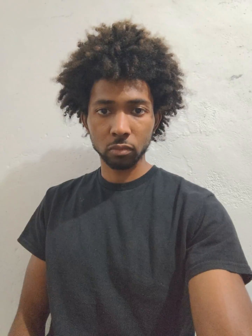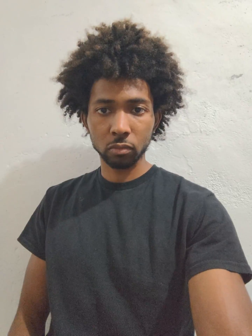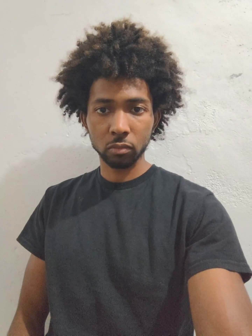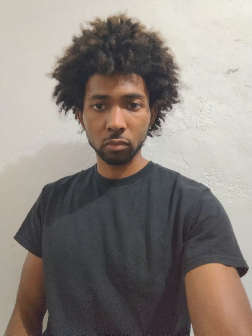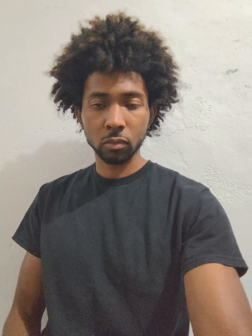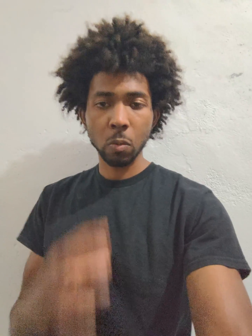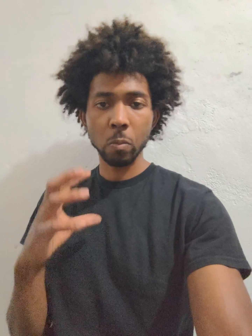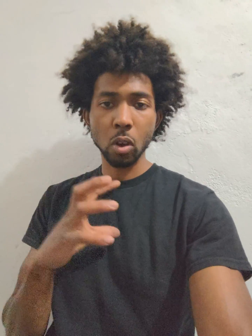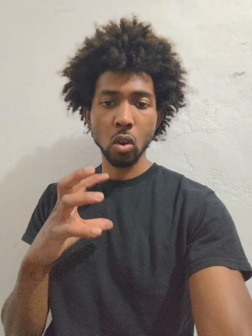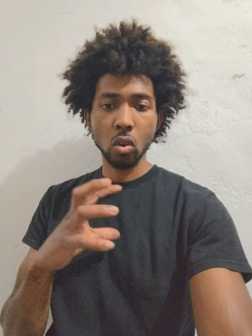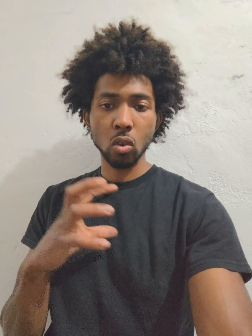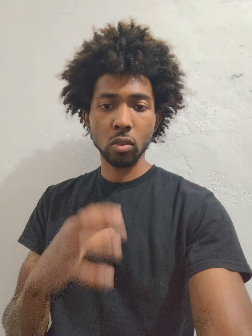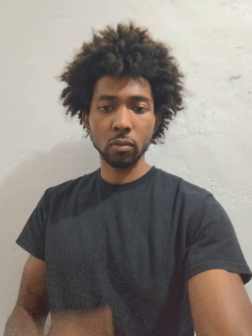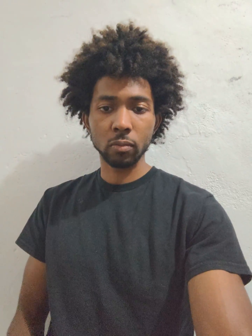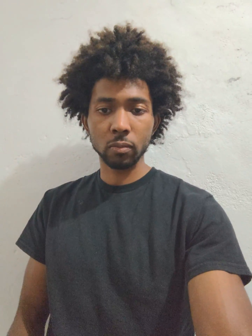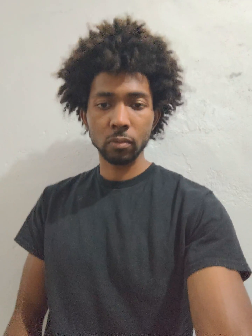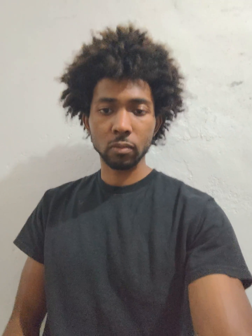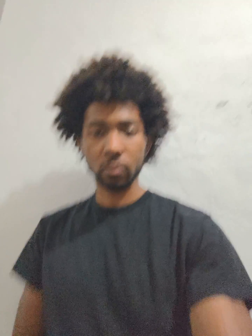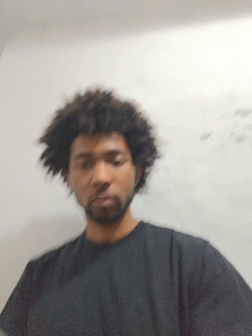ball